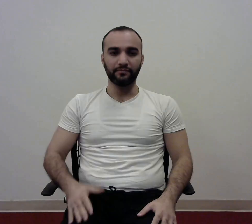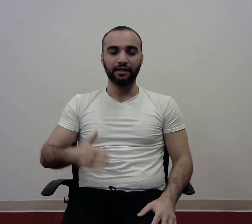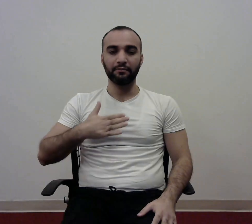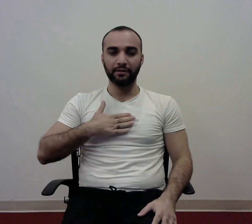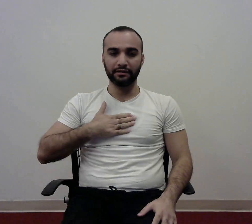mən